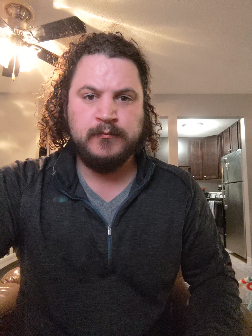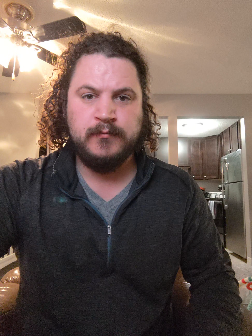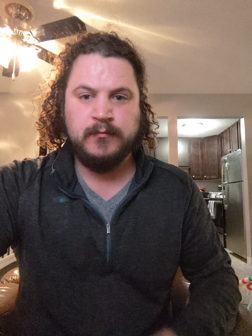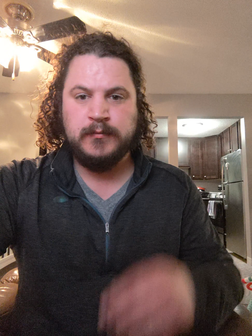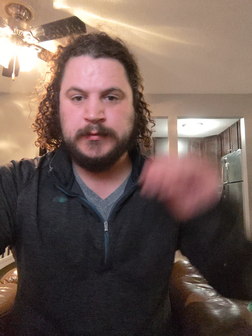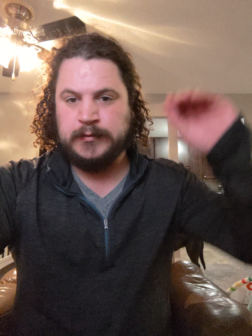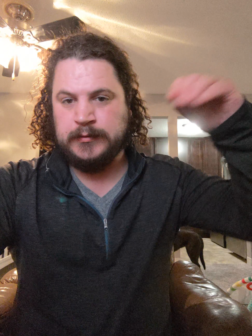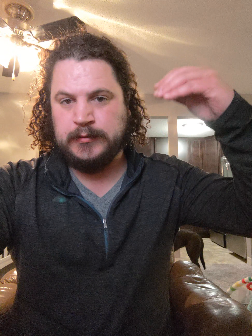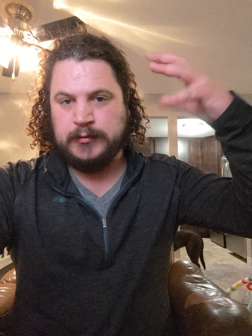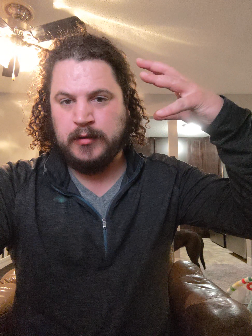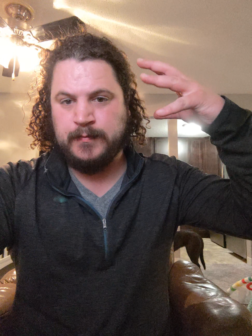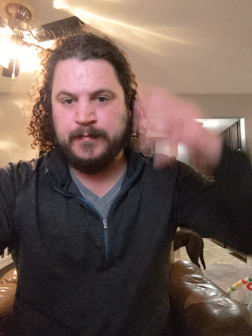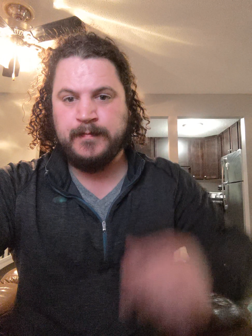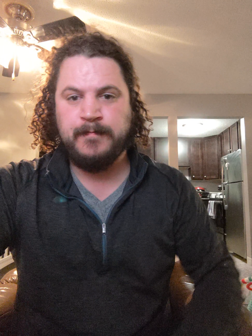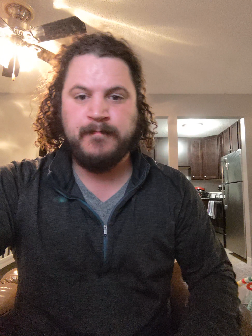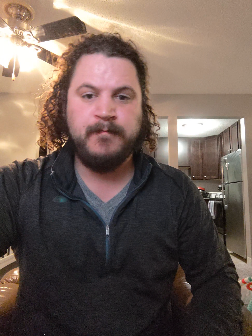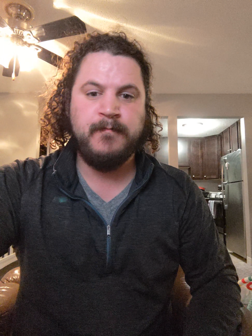sun